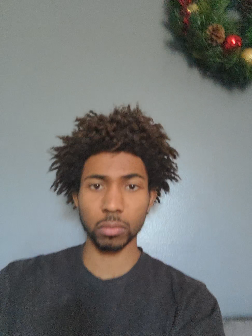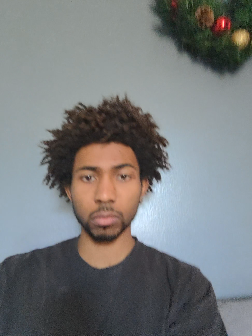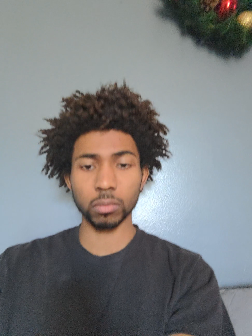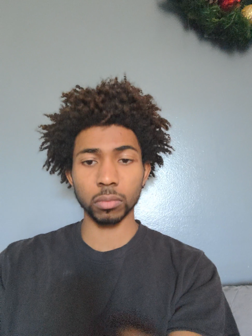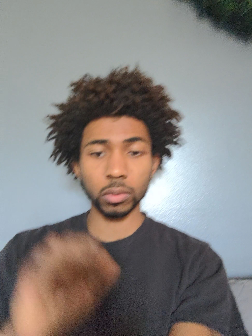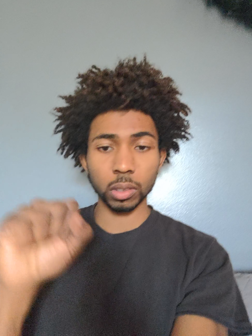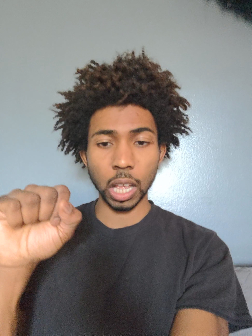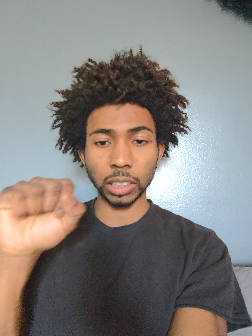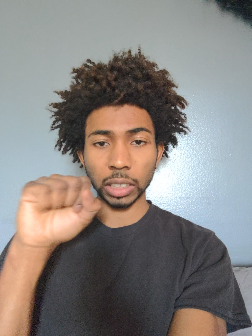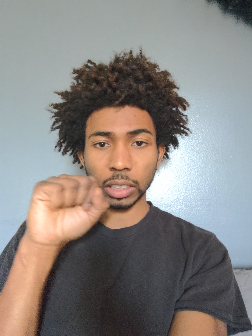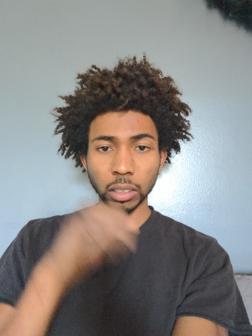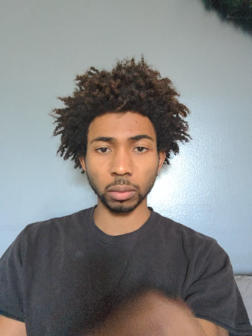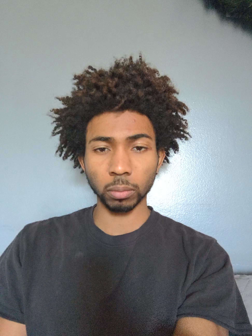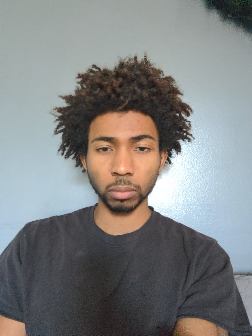carrot